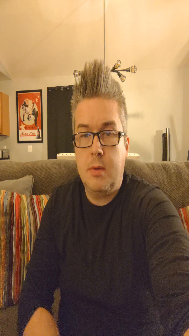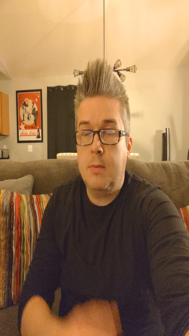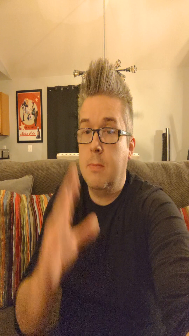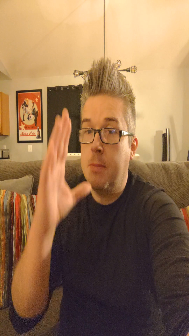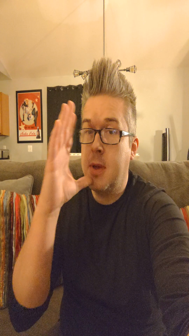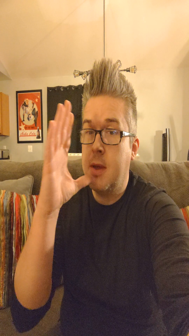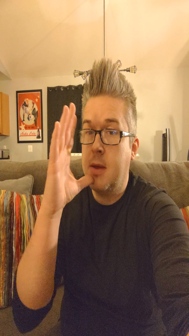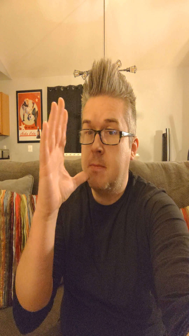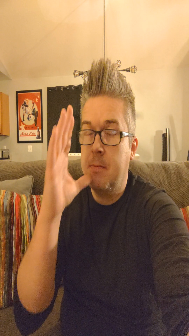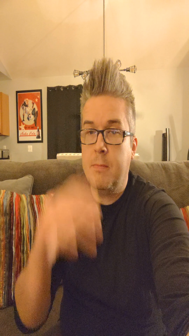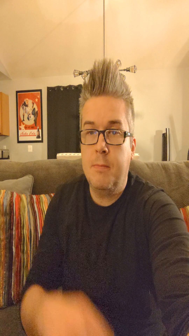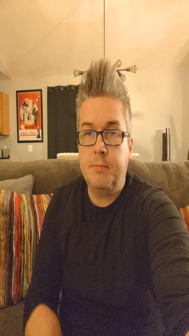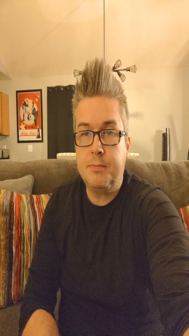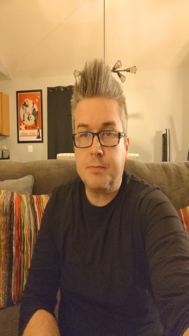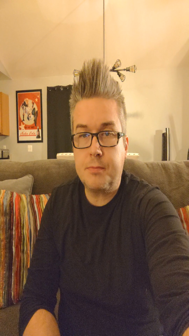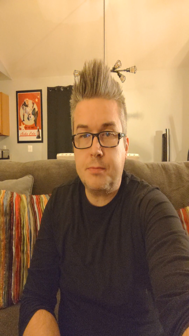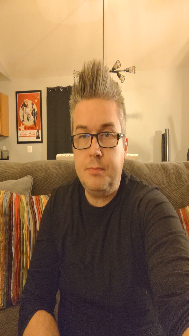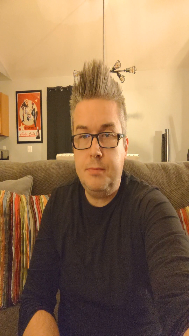mom